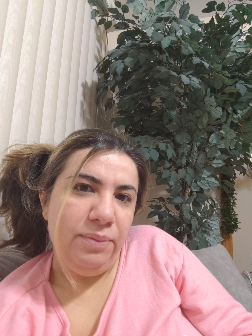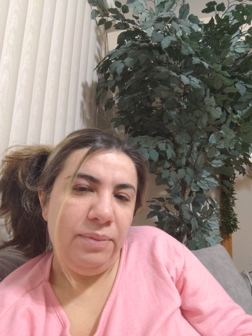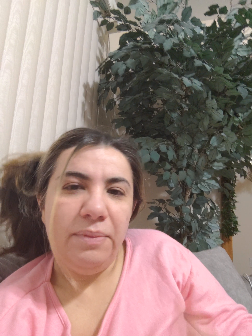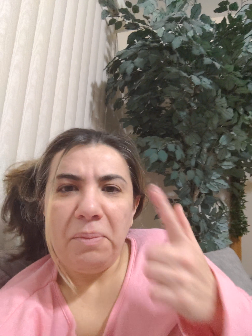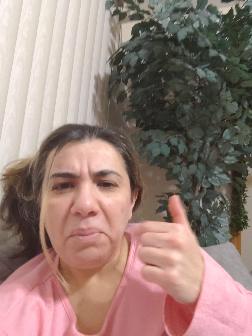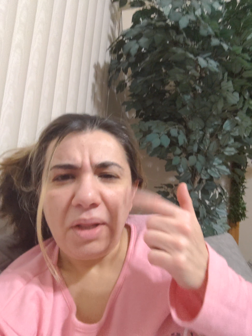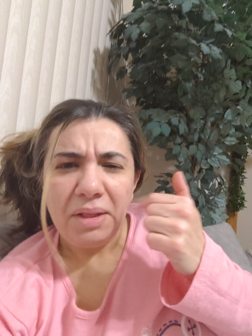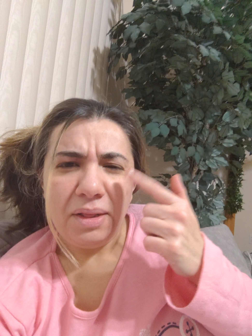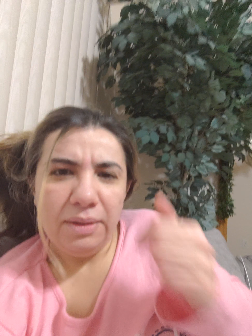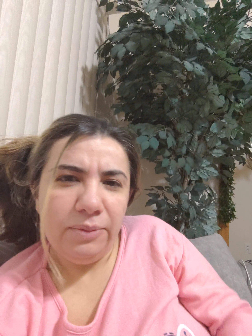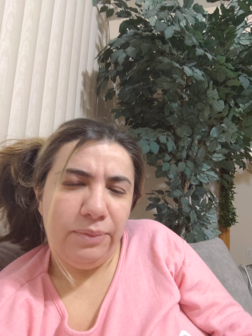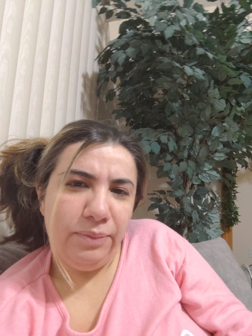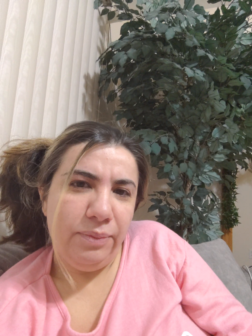cry